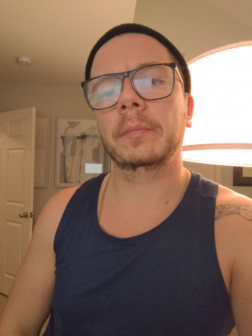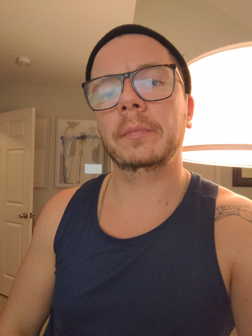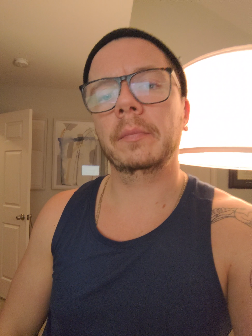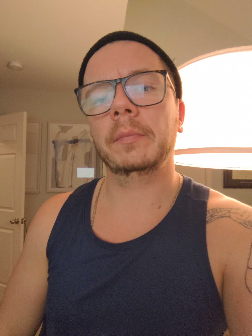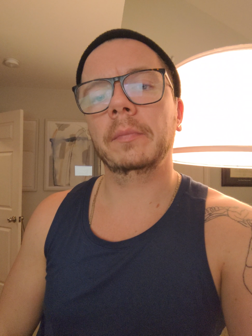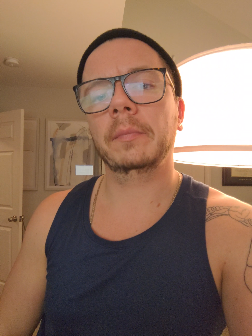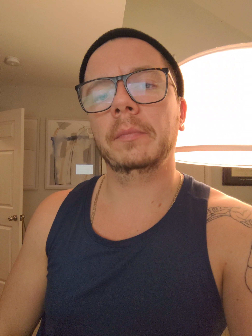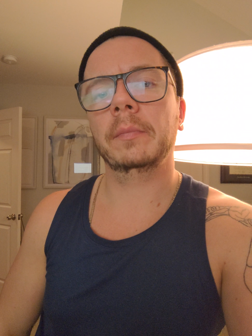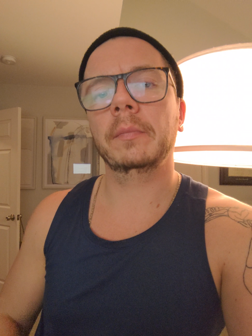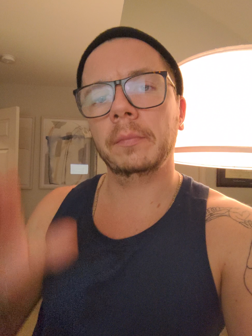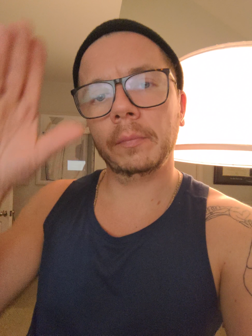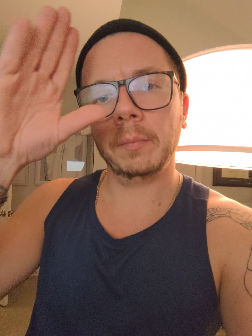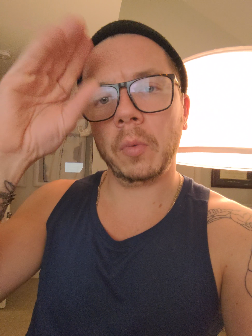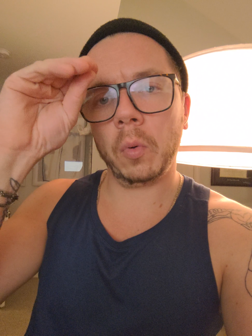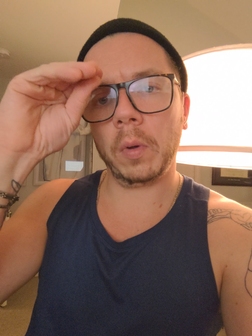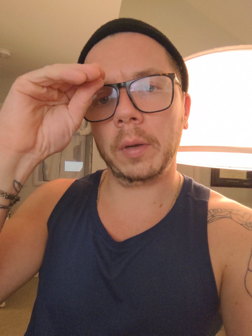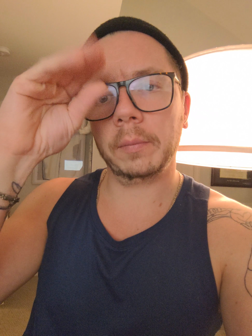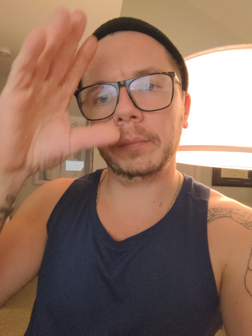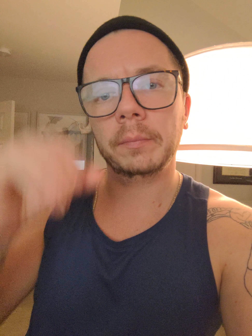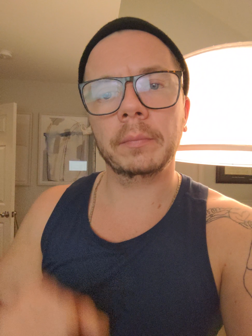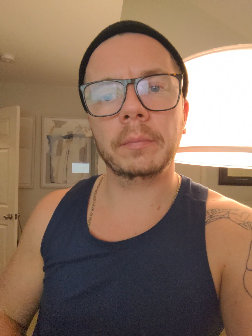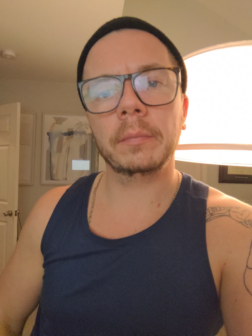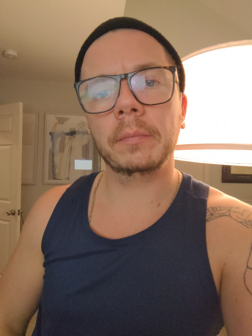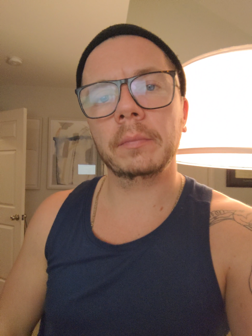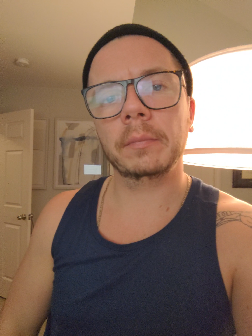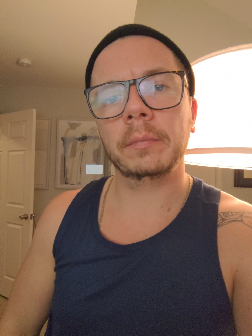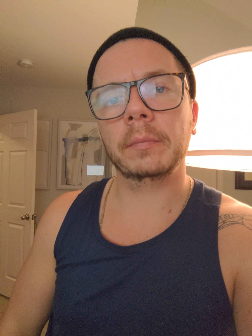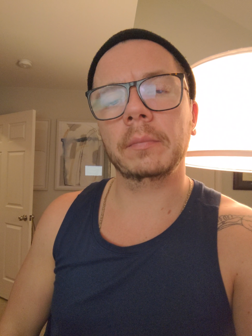boy